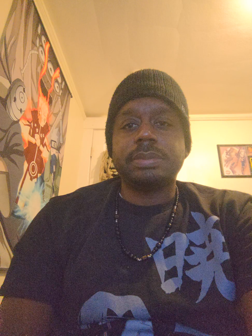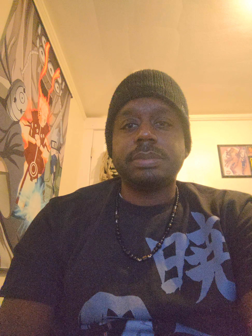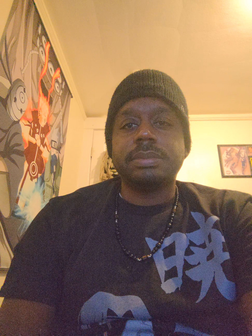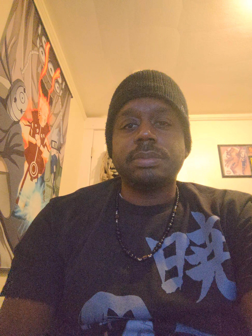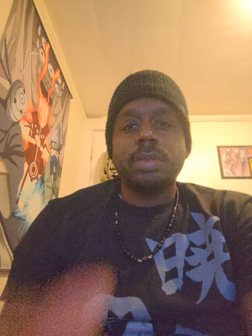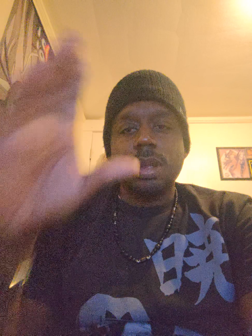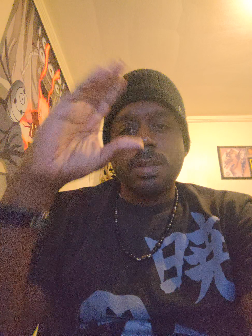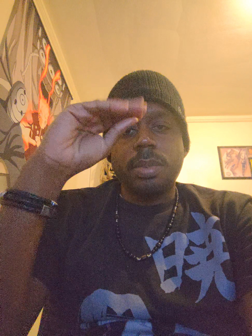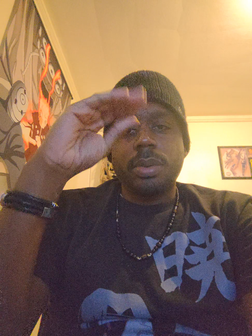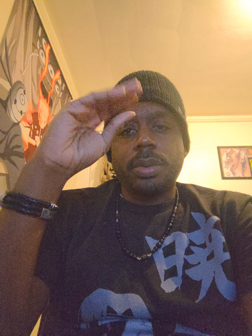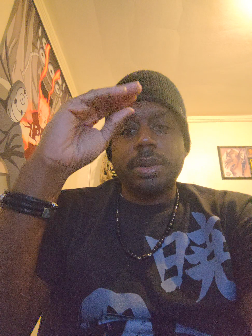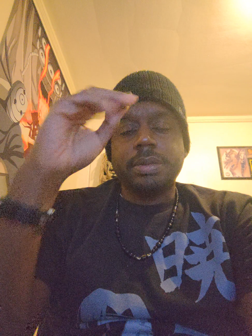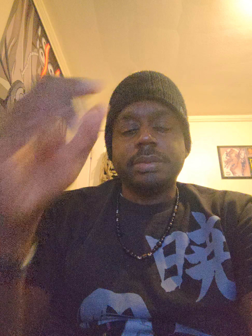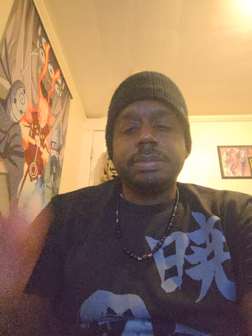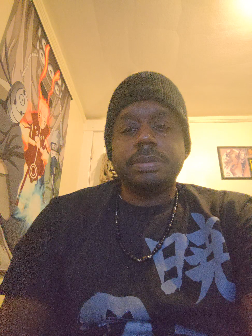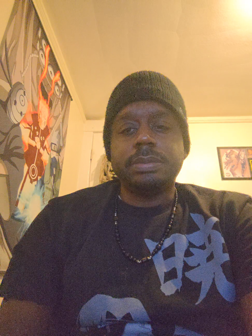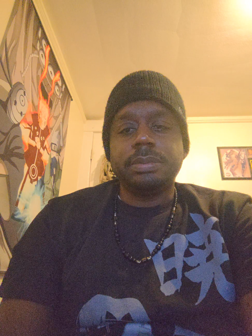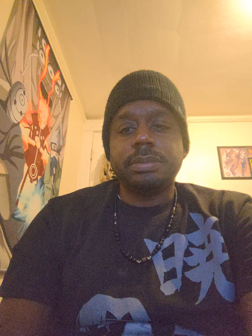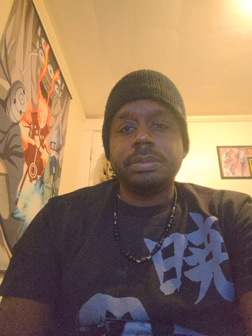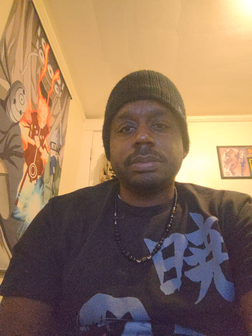boy